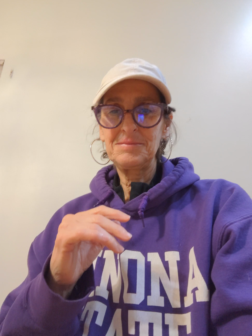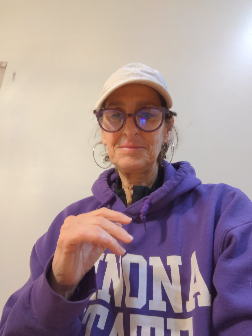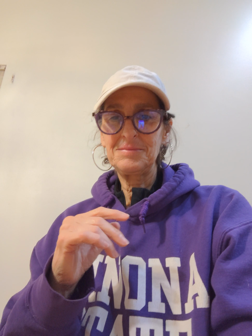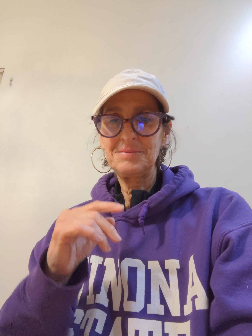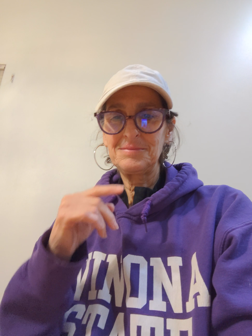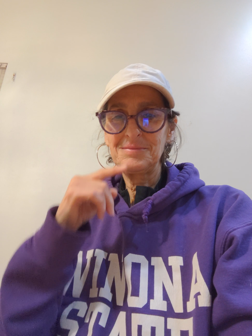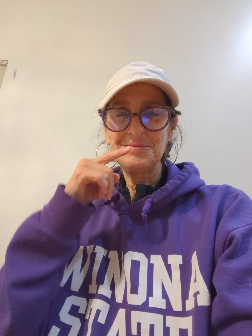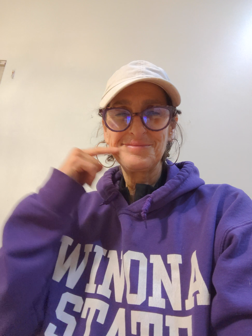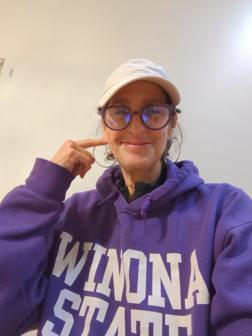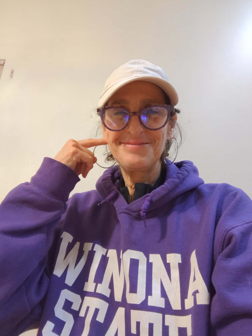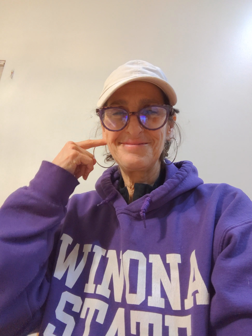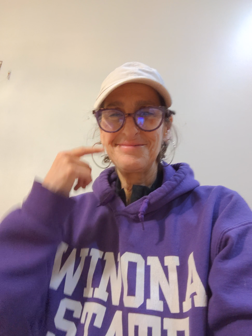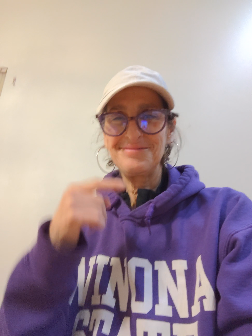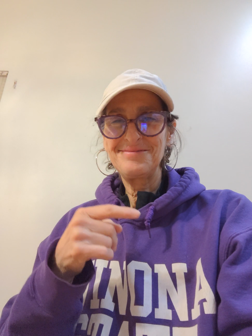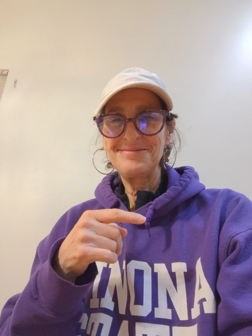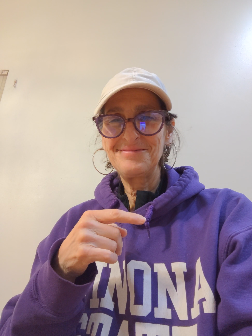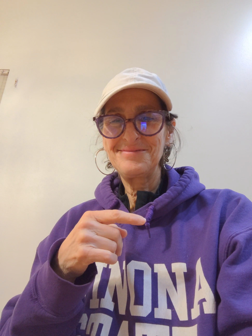smile